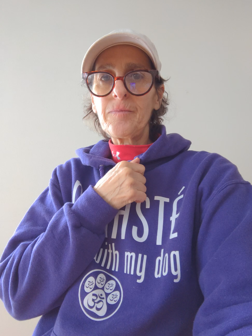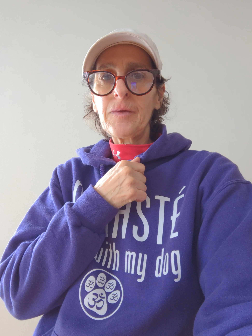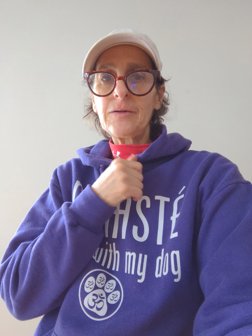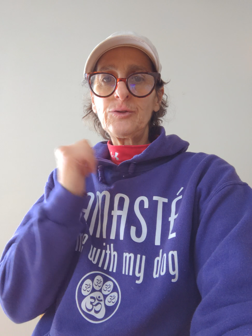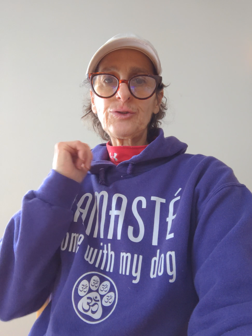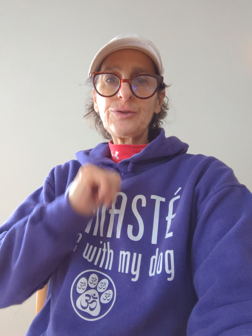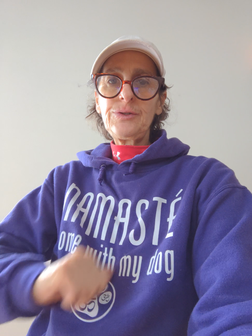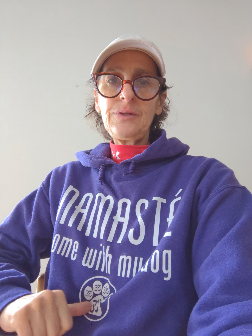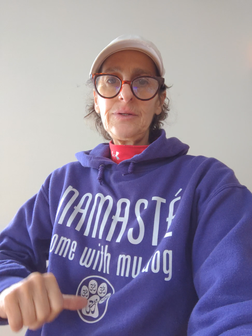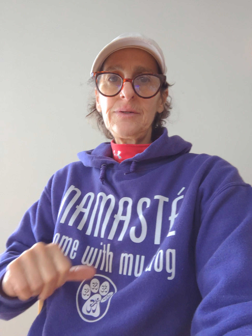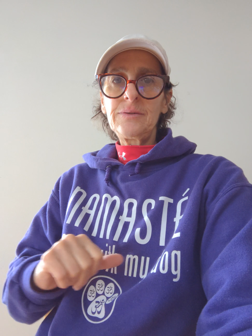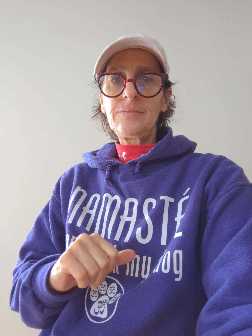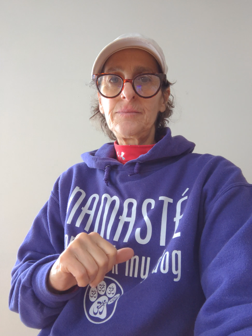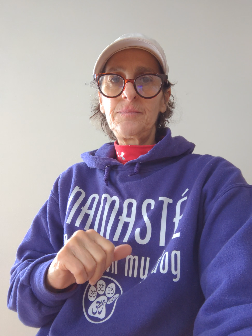jacket